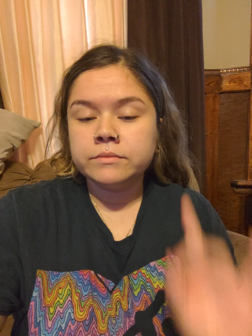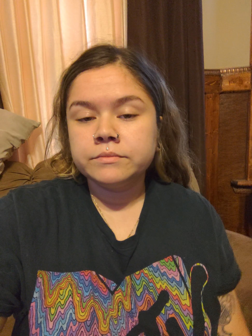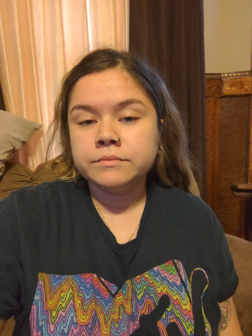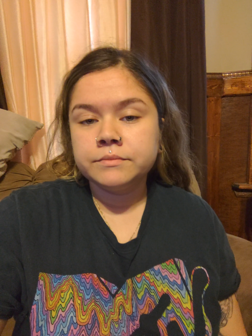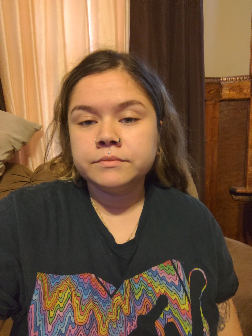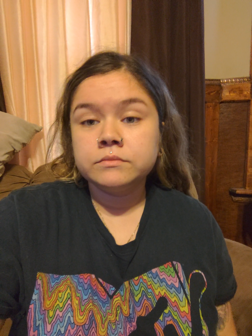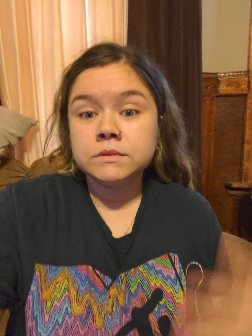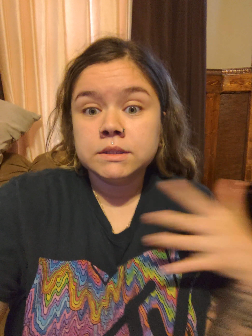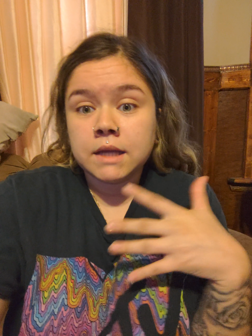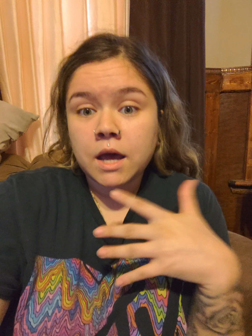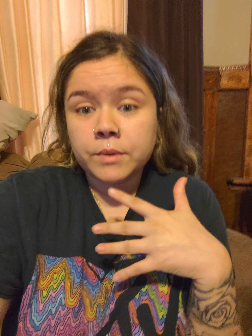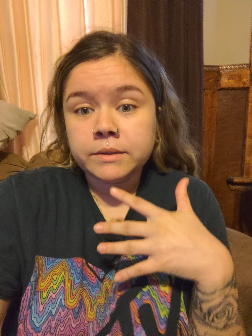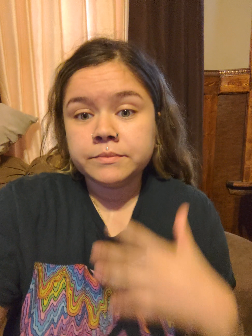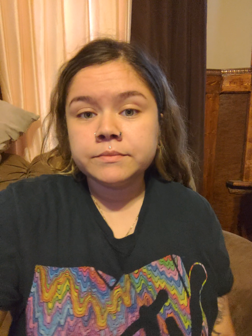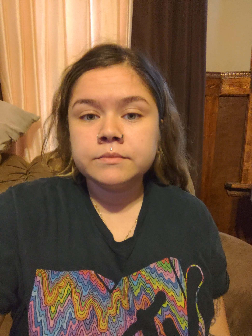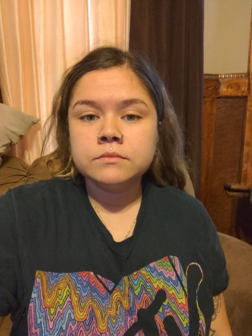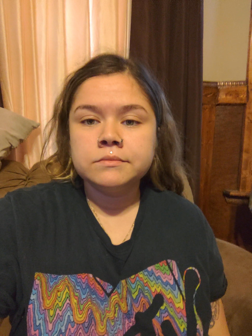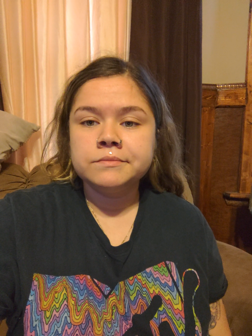scared